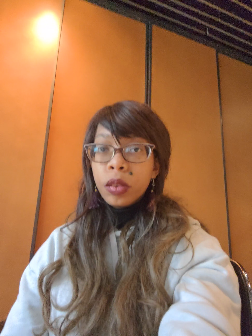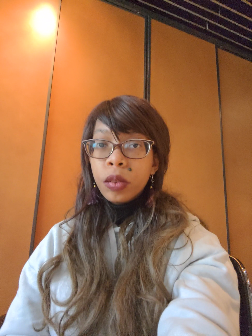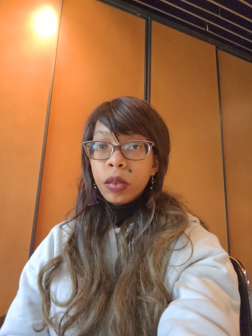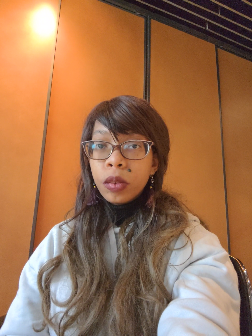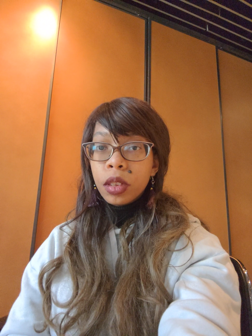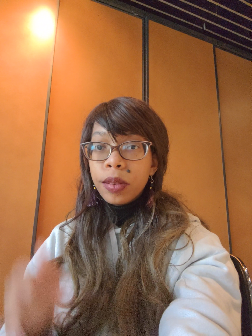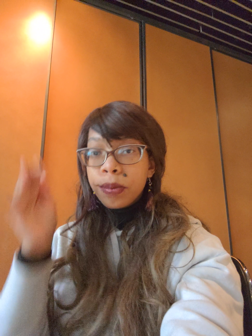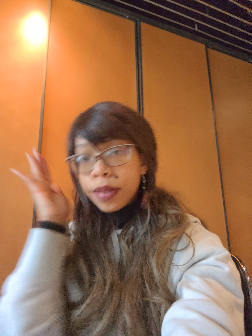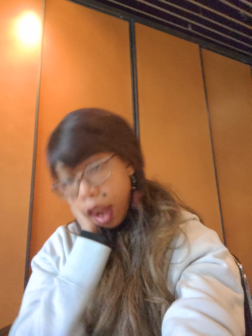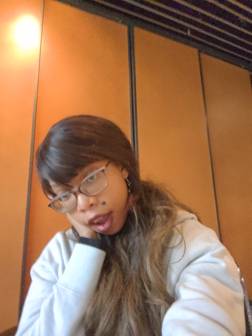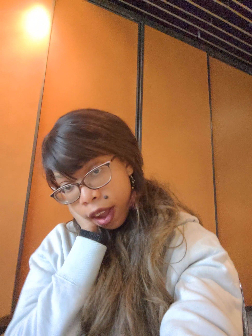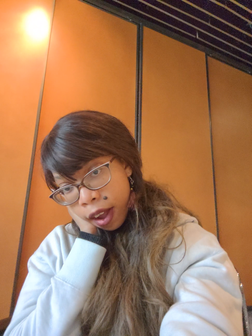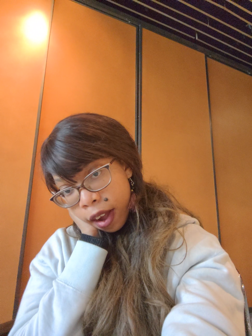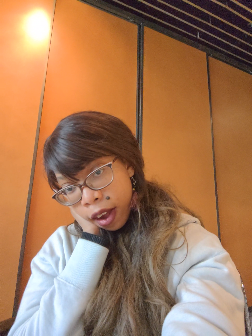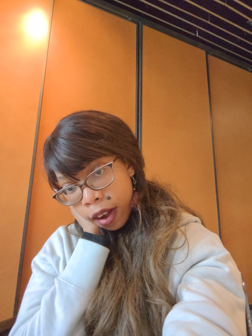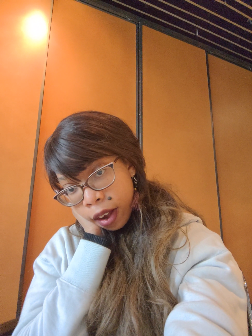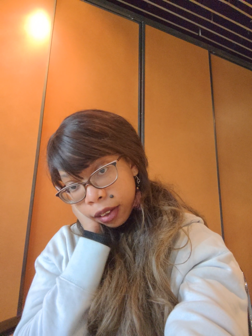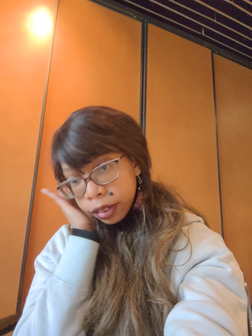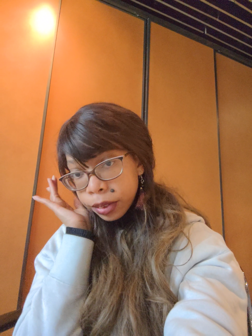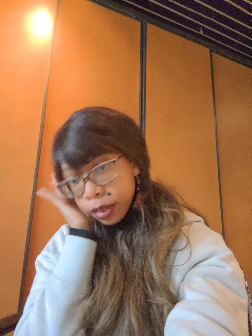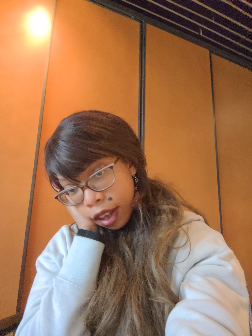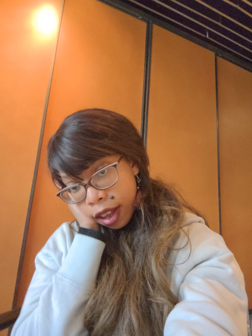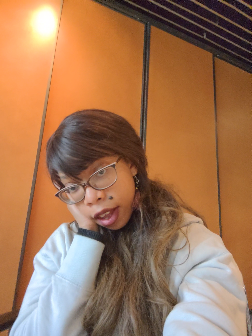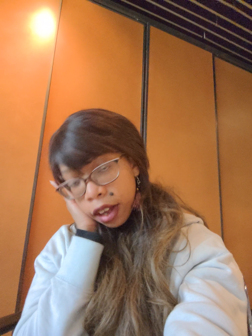bed